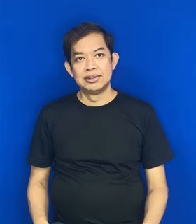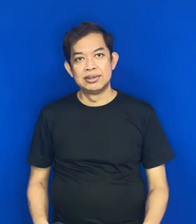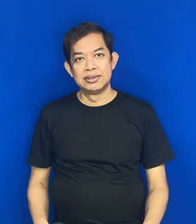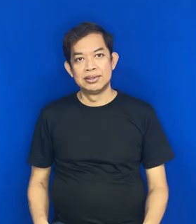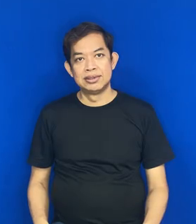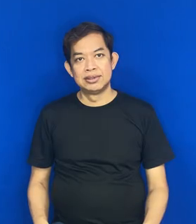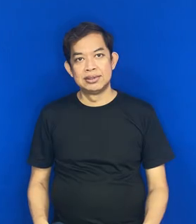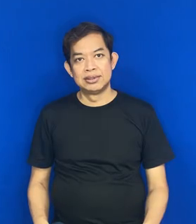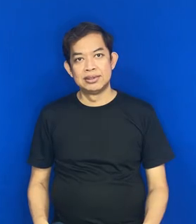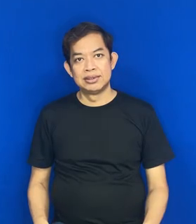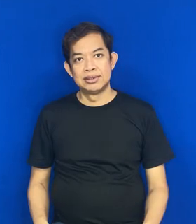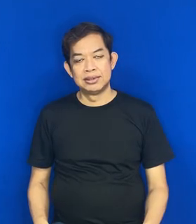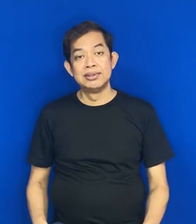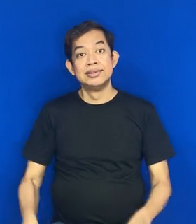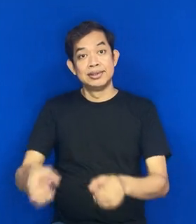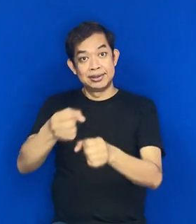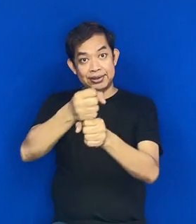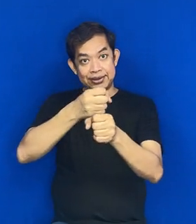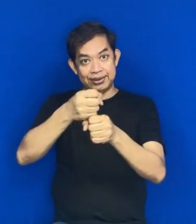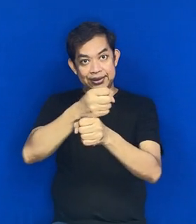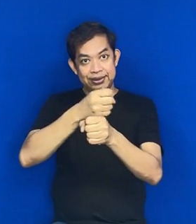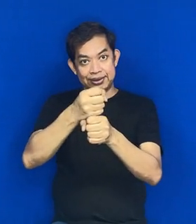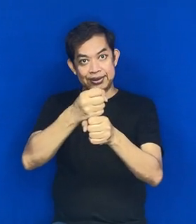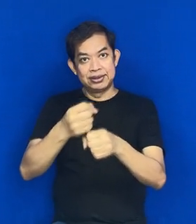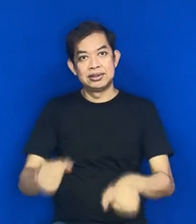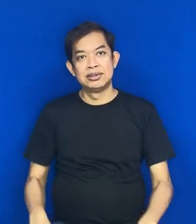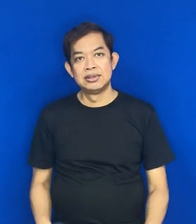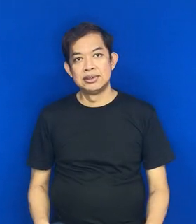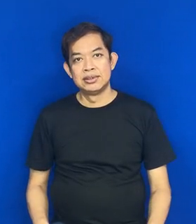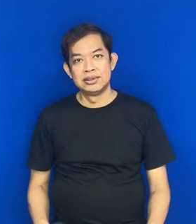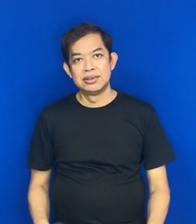coffee